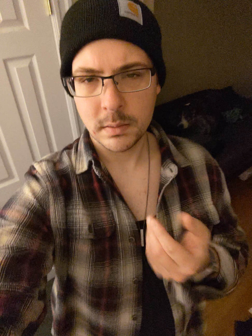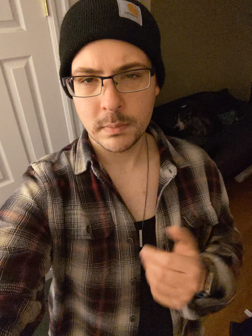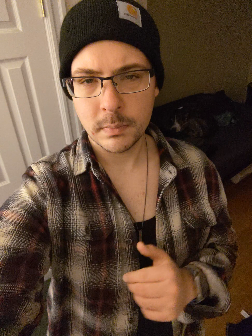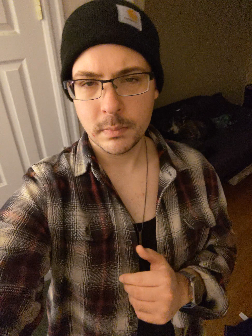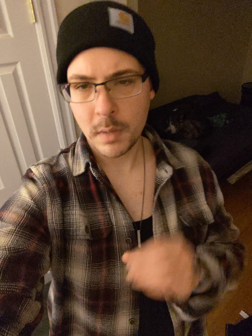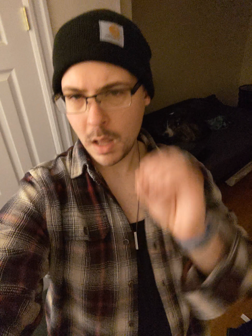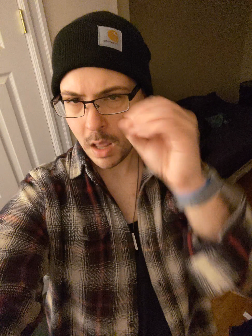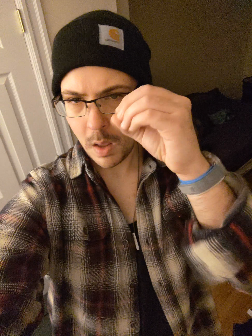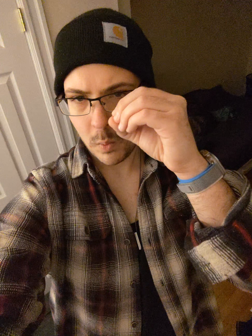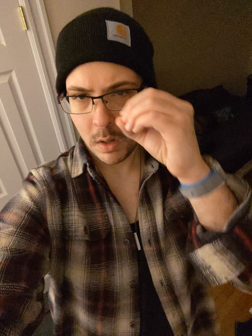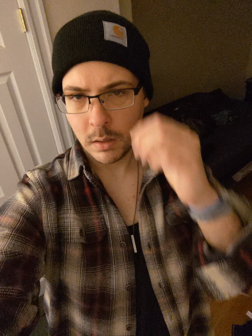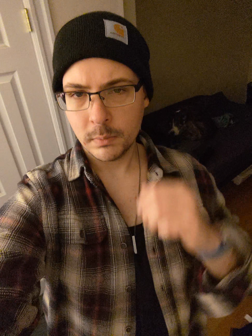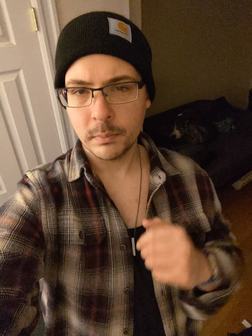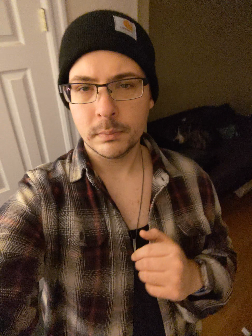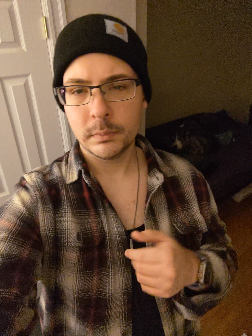owl